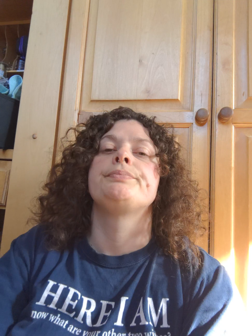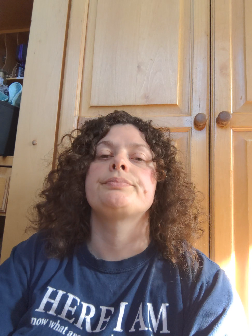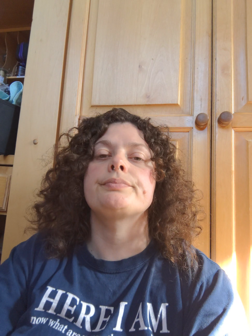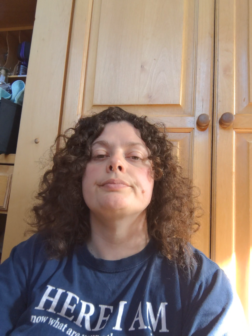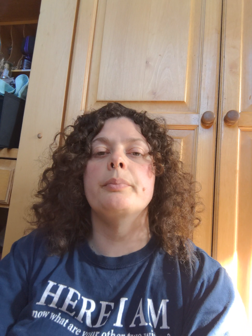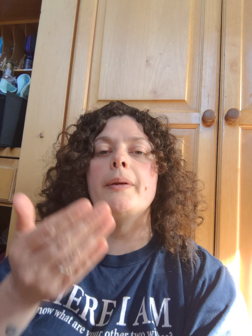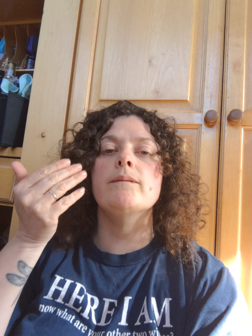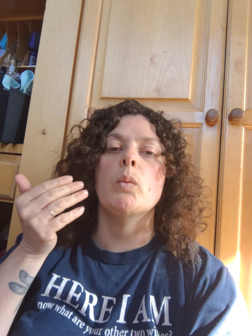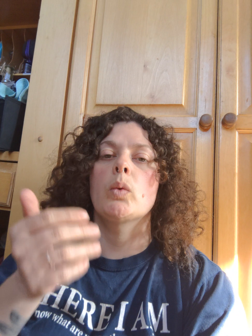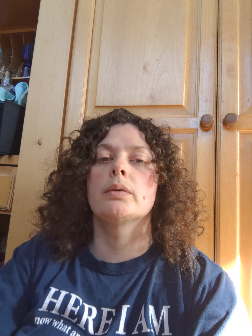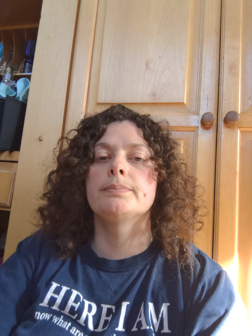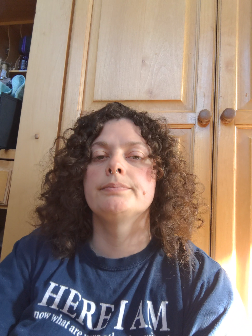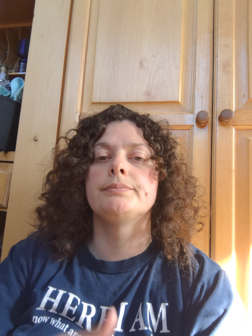before